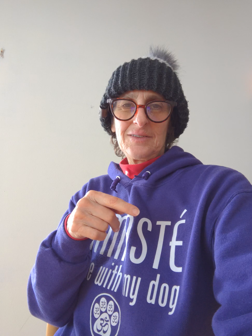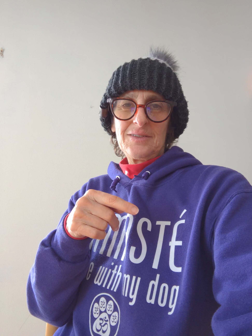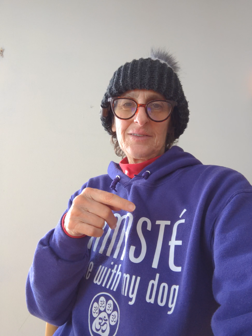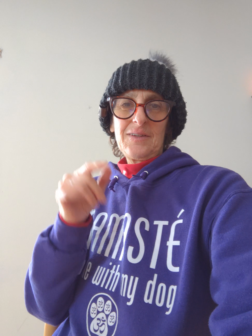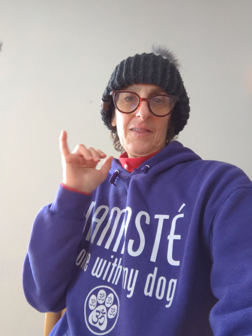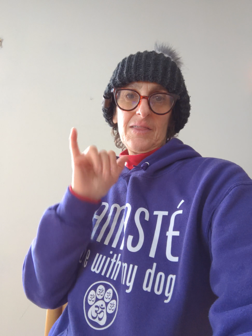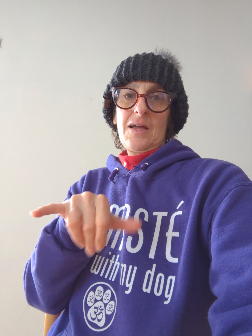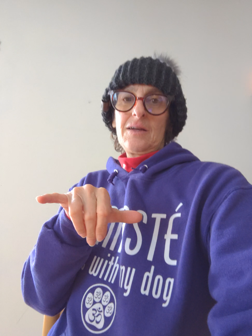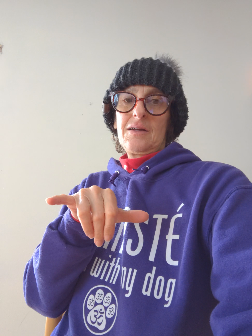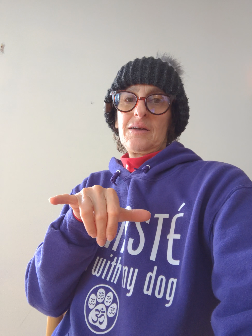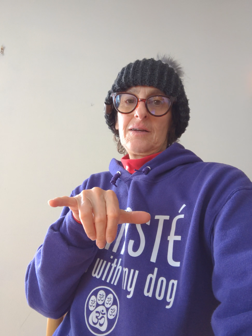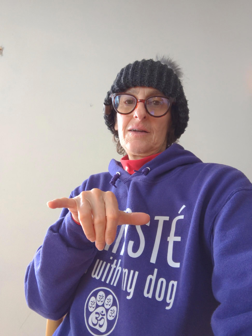that